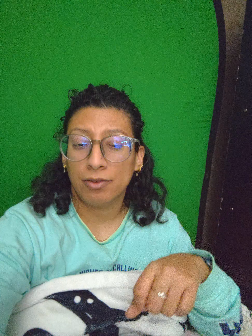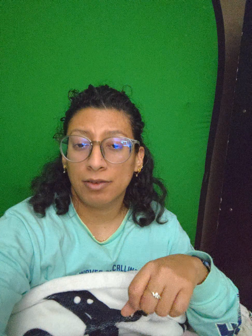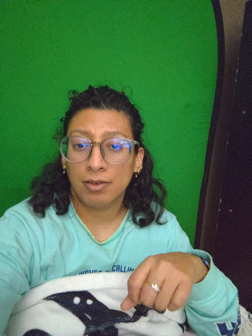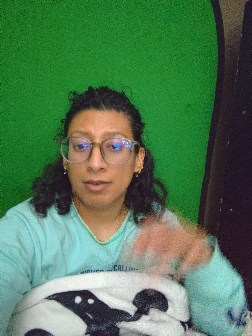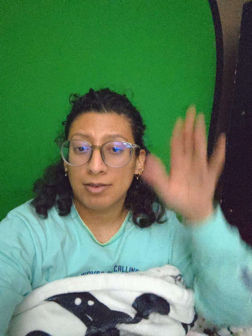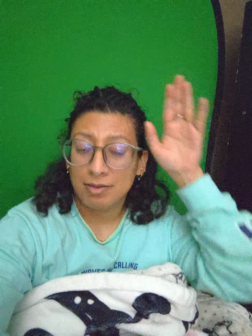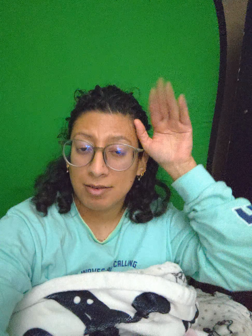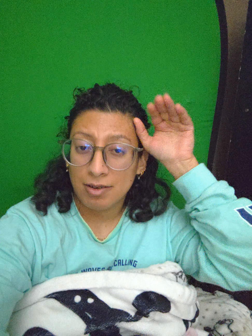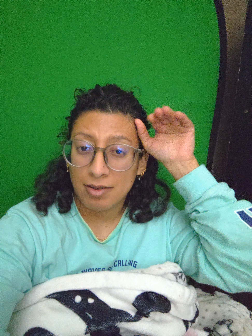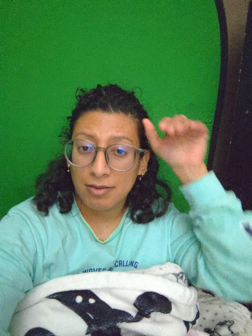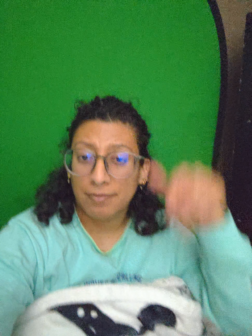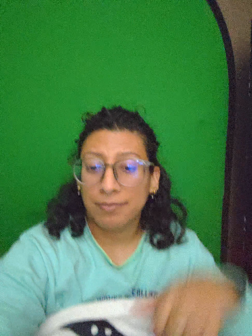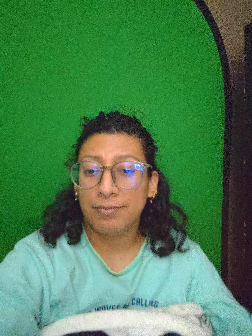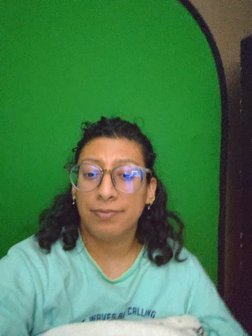donkey